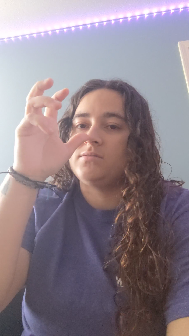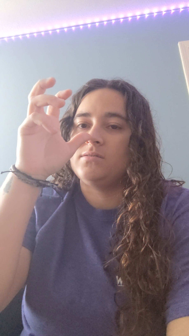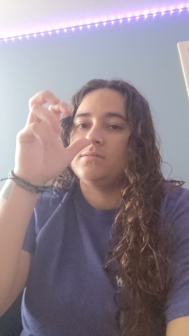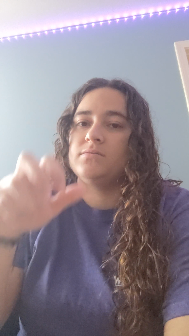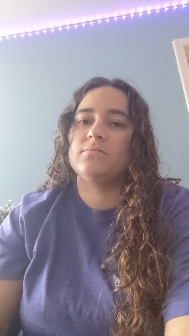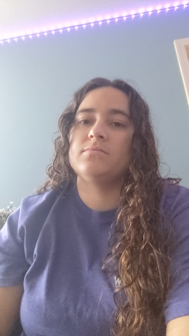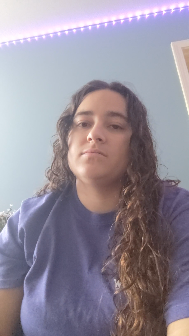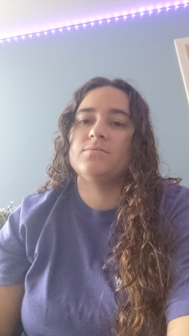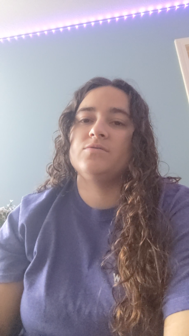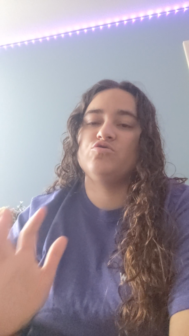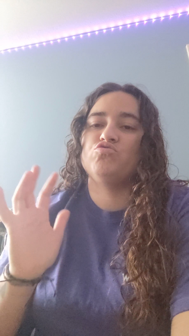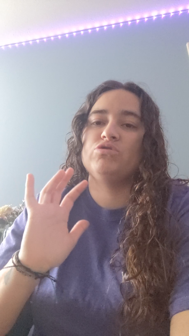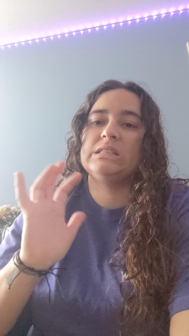cheese